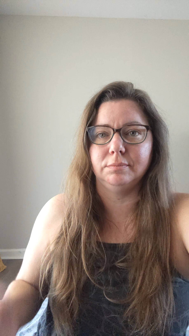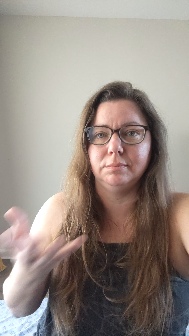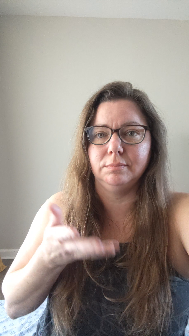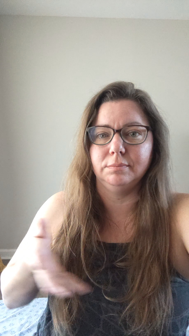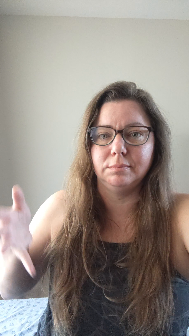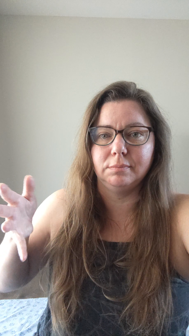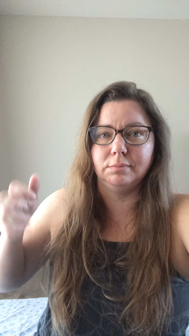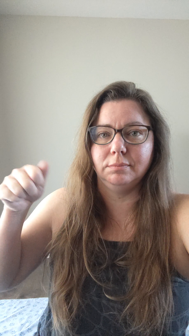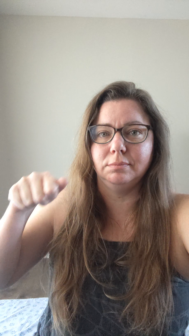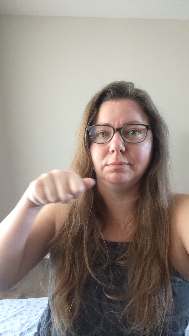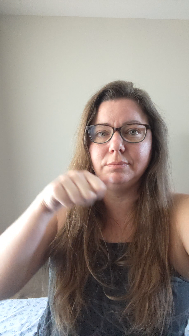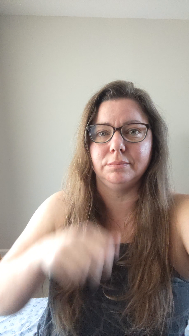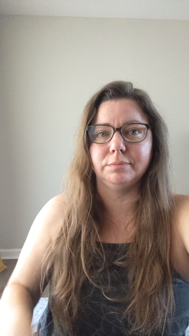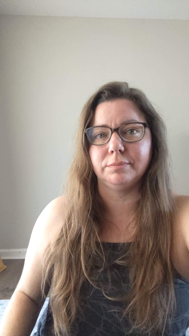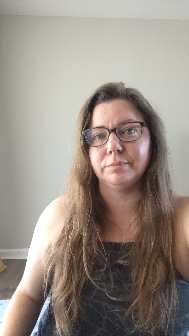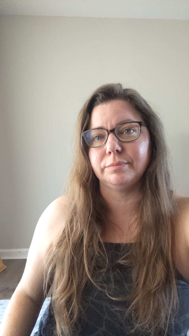basket